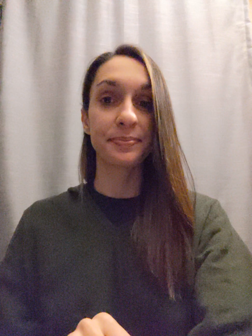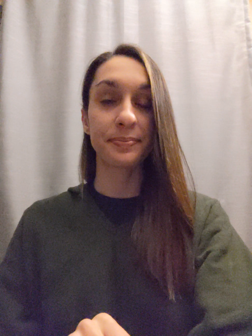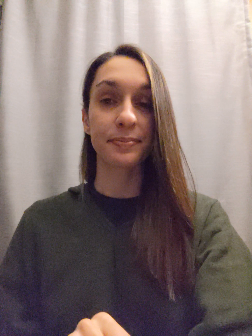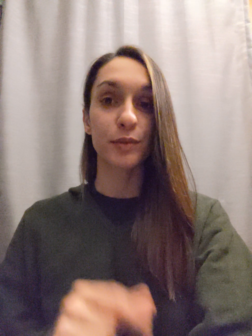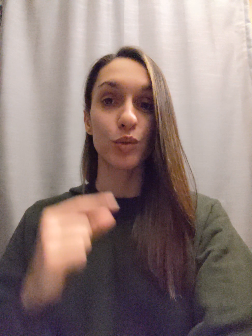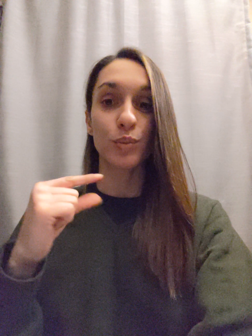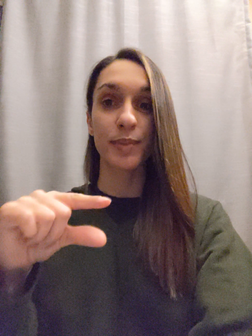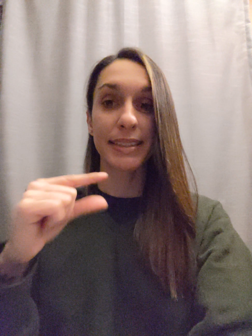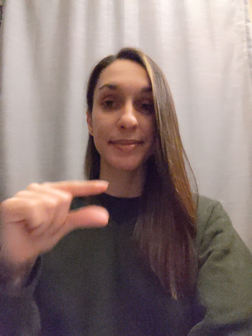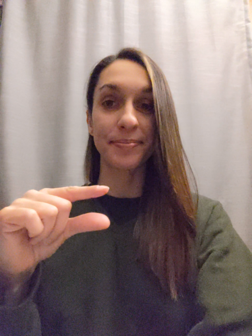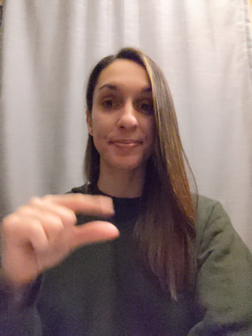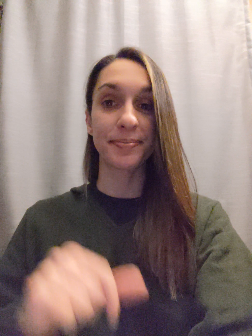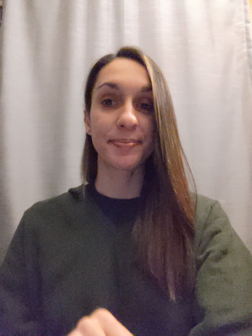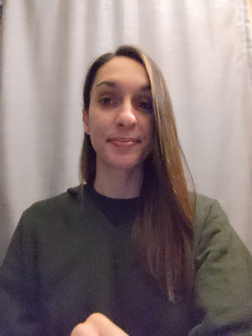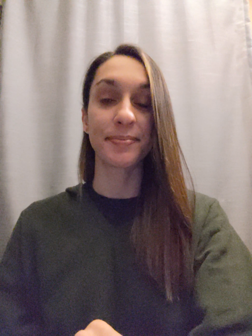green